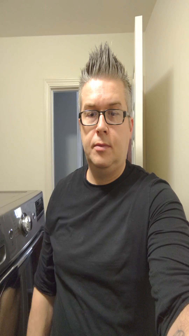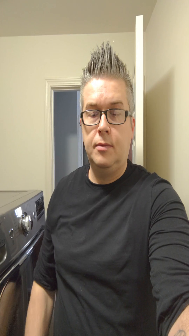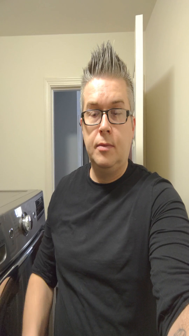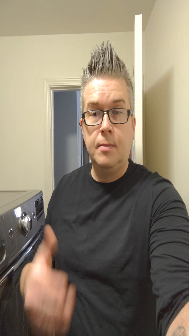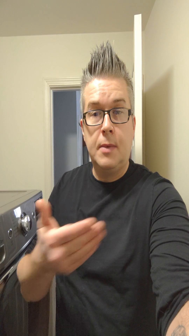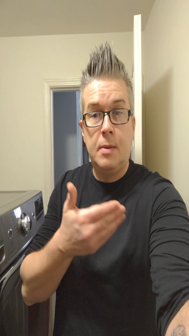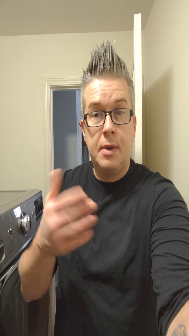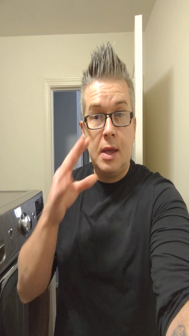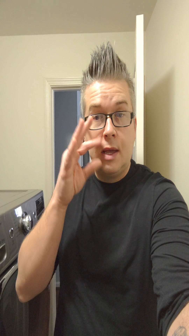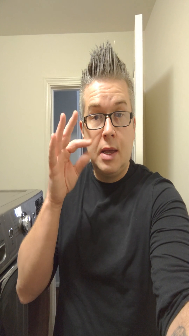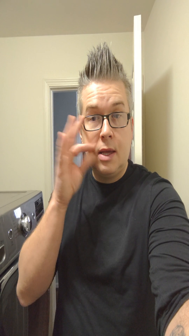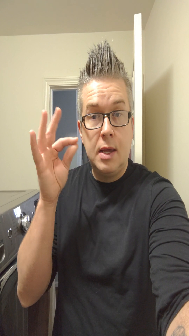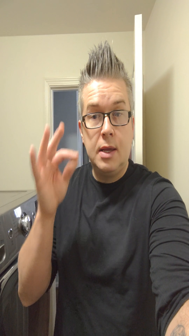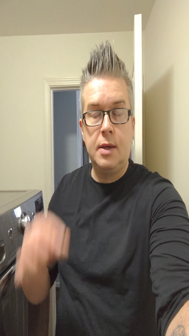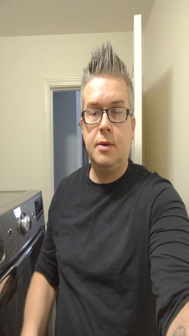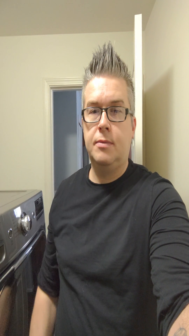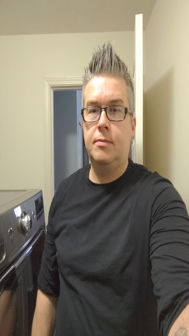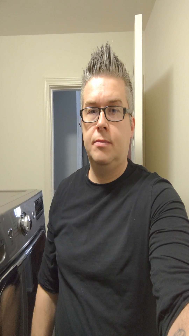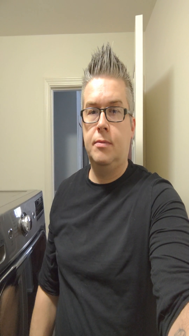kitty